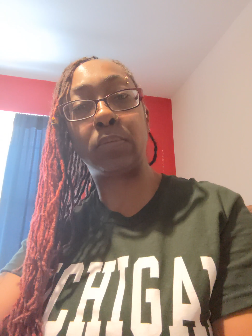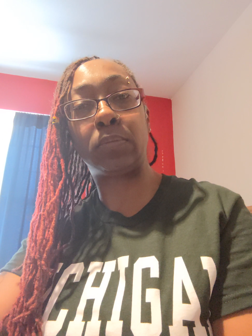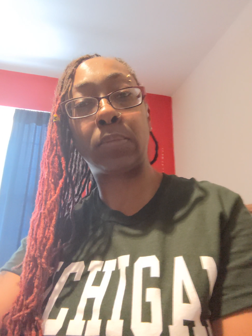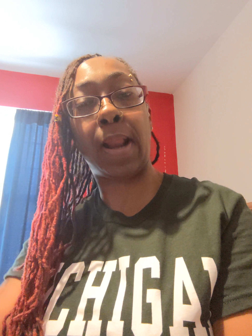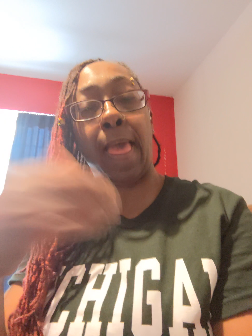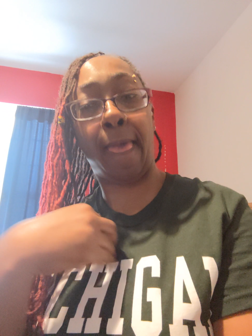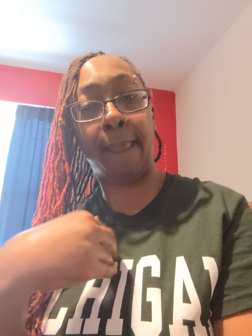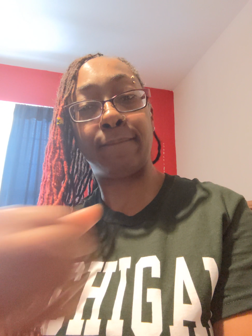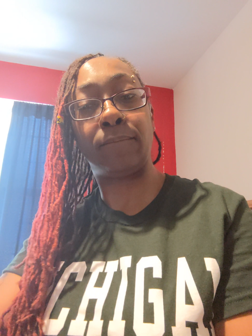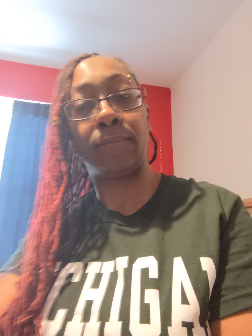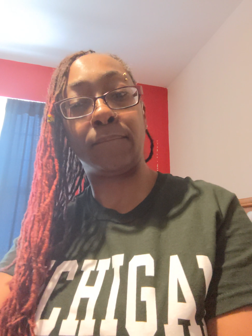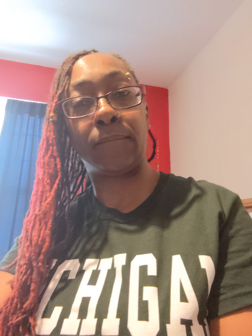have